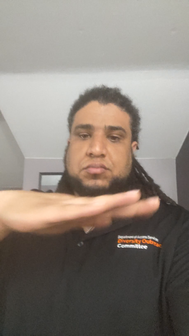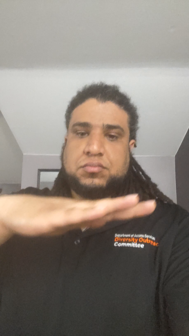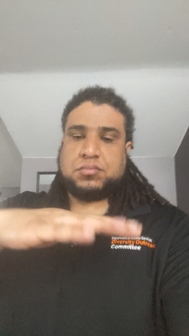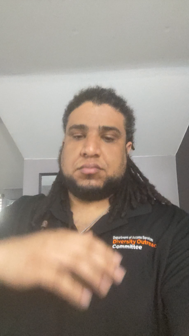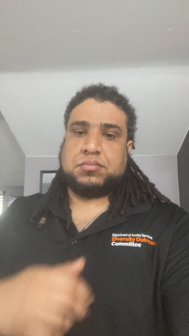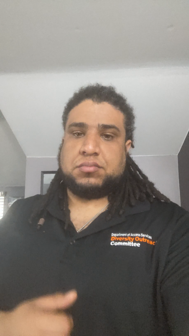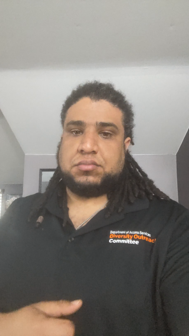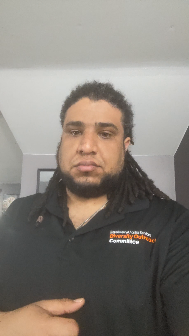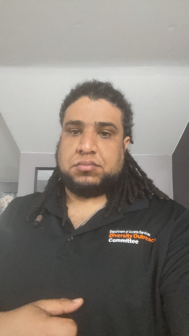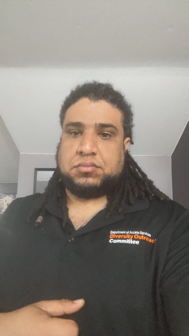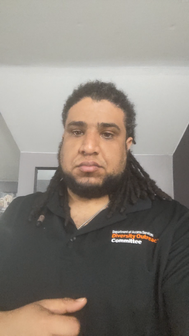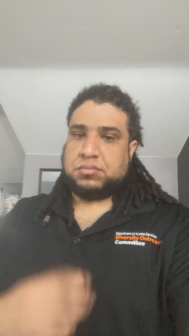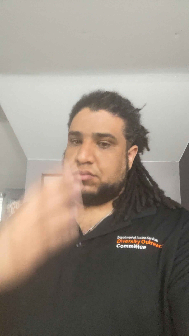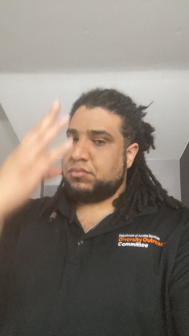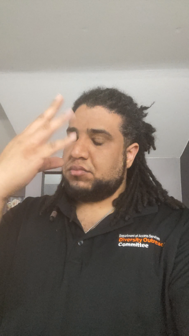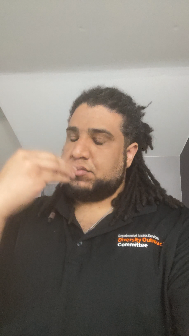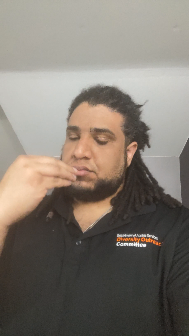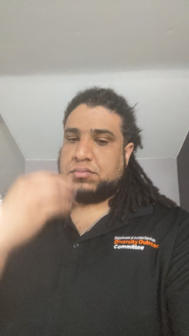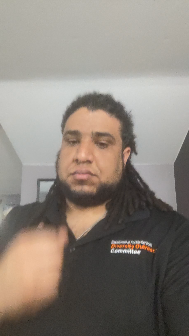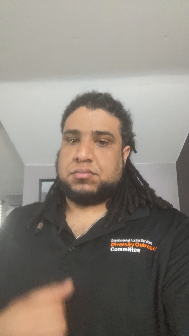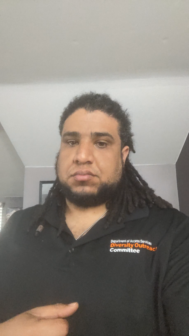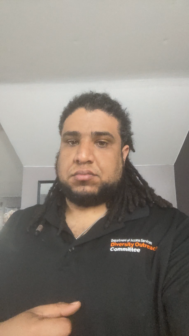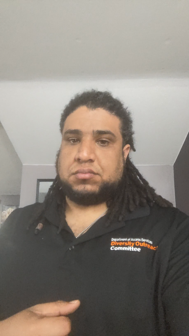asleep